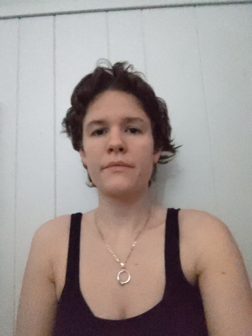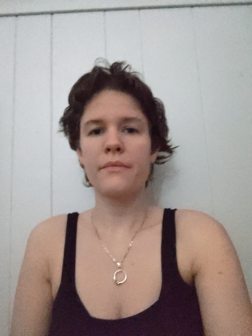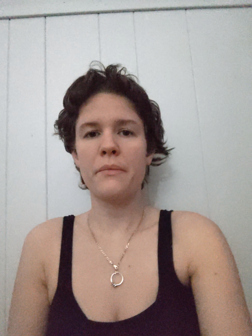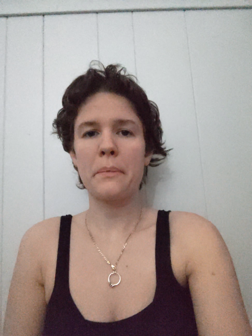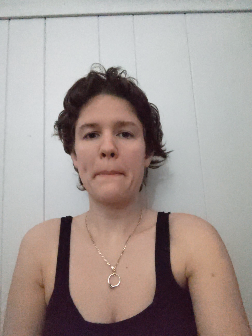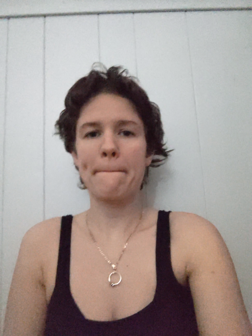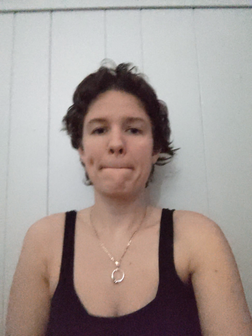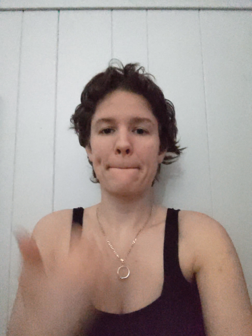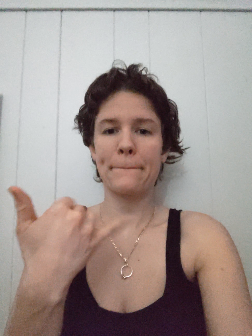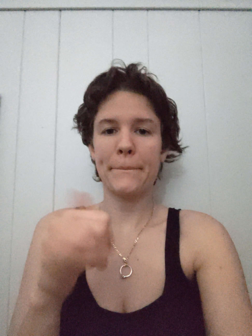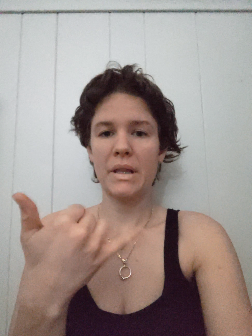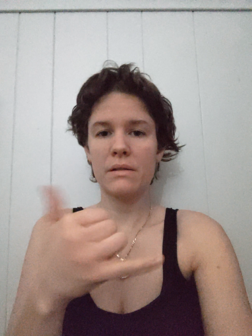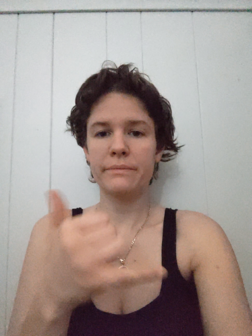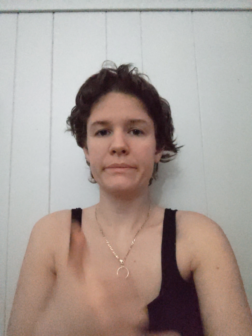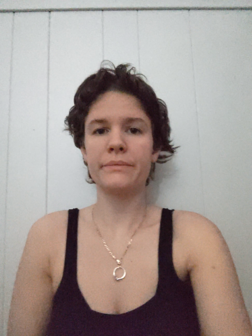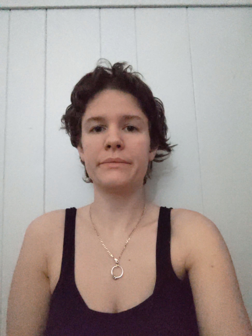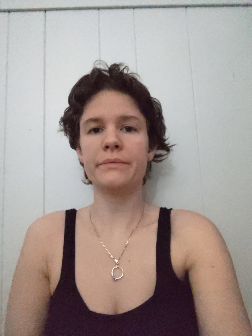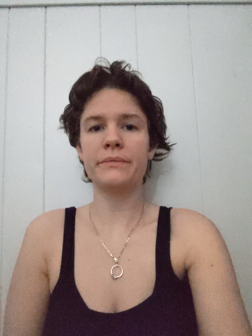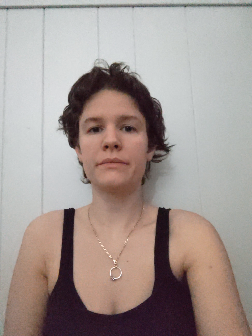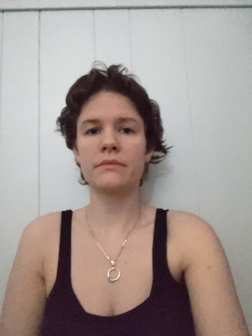yellow